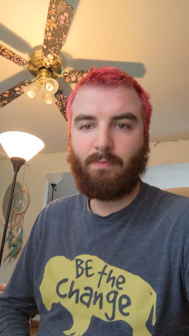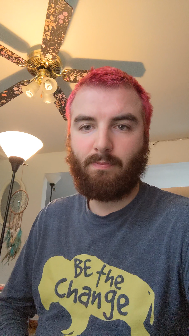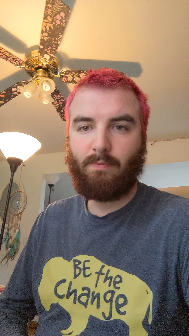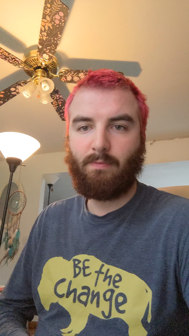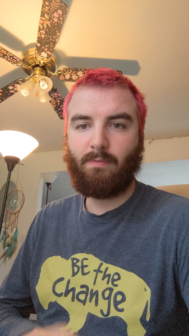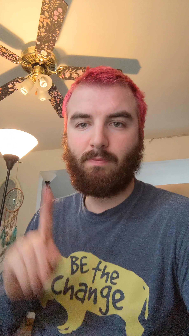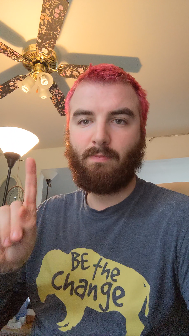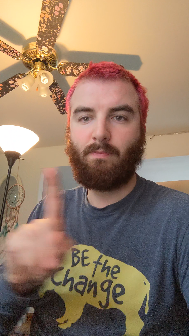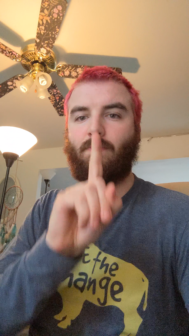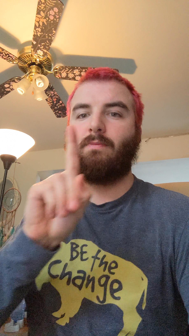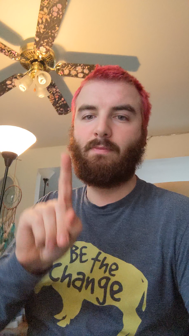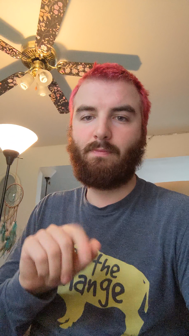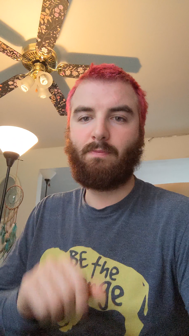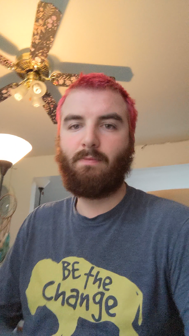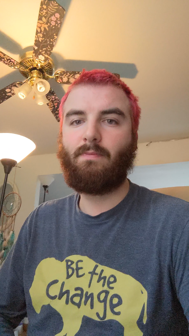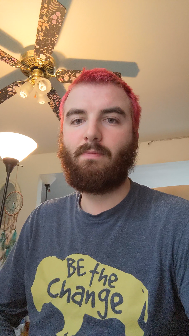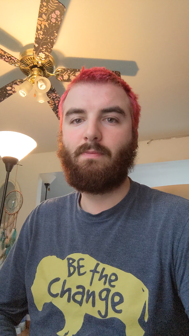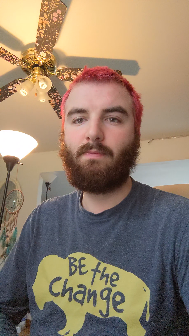bump